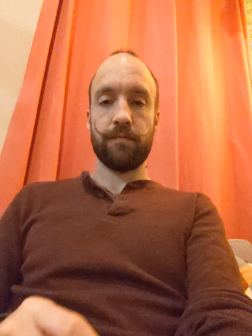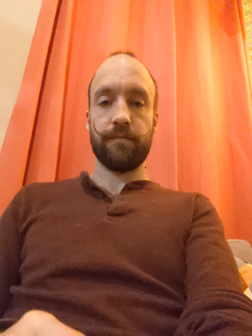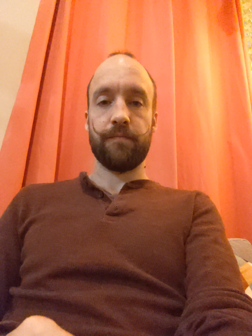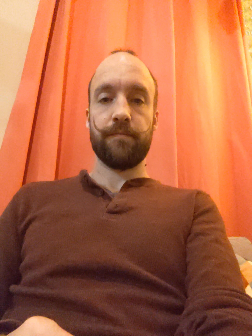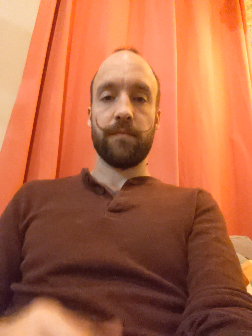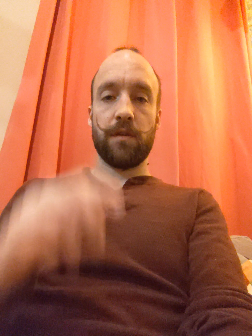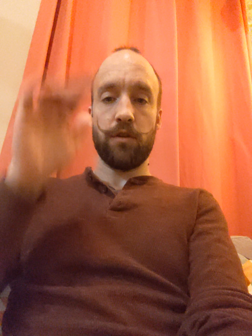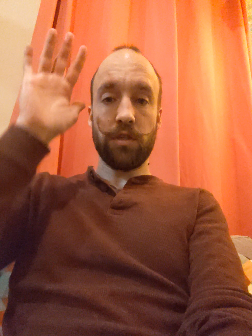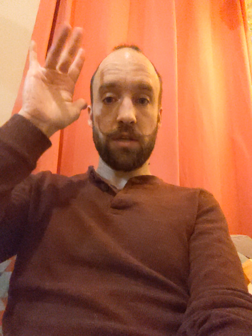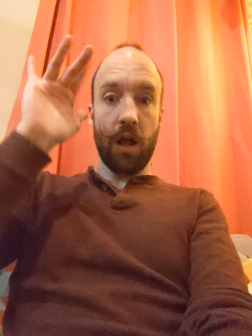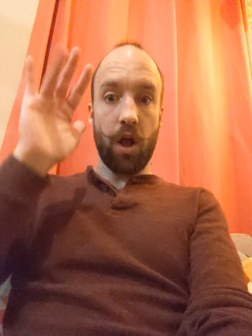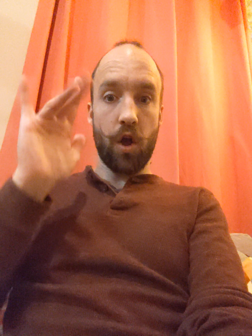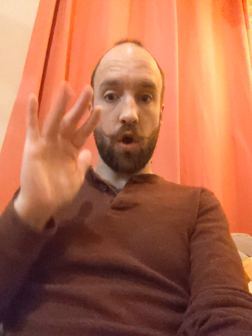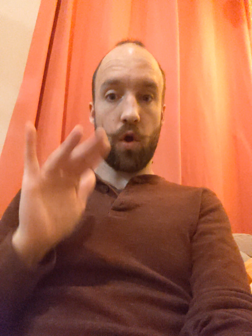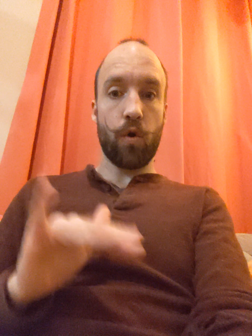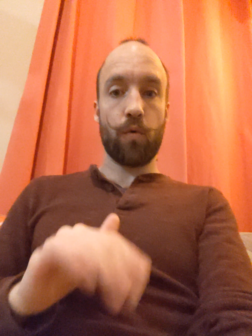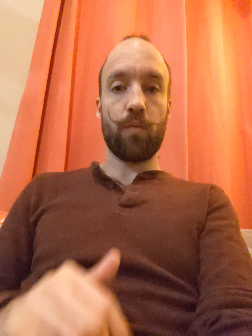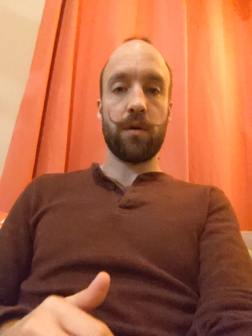snow